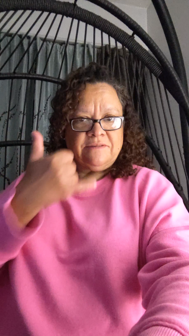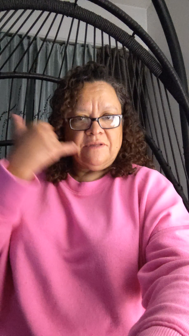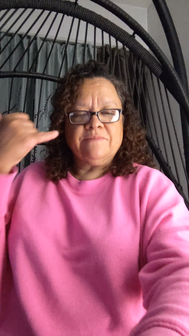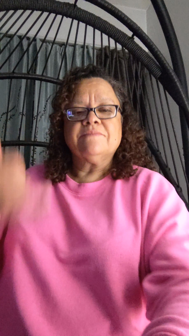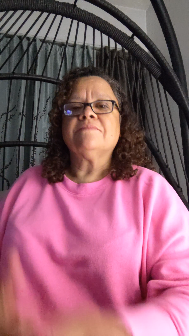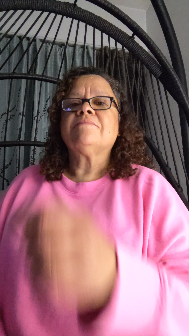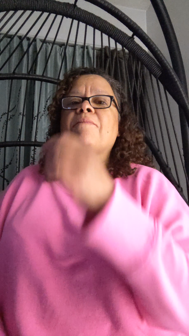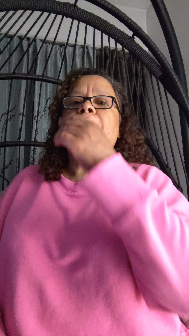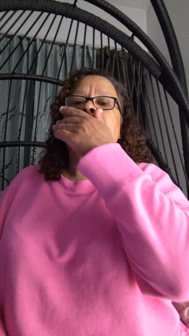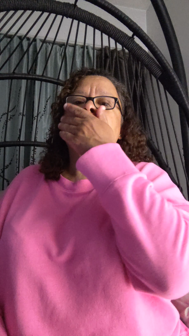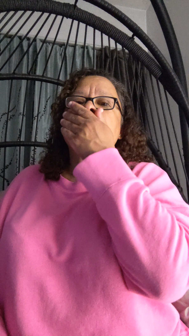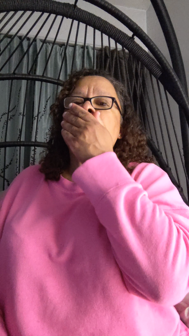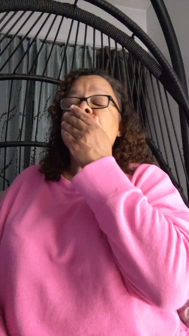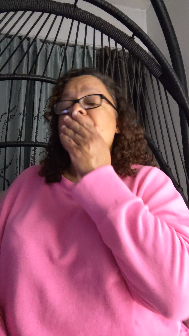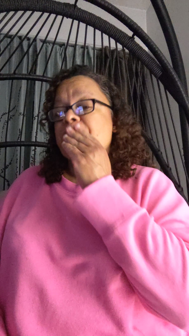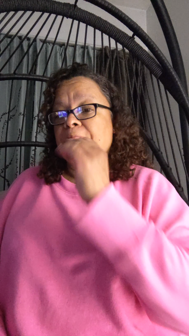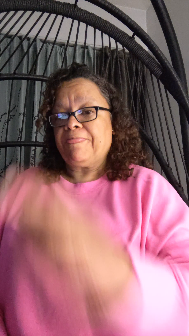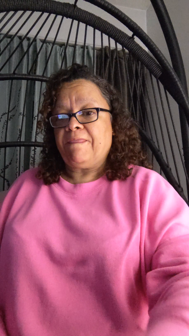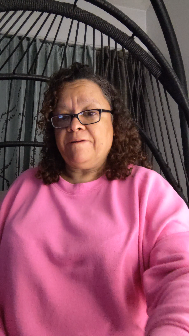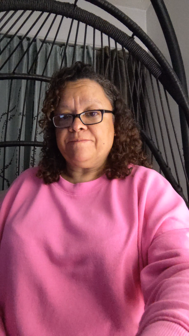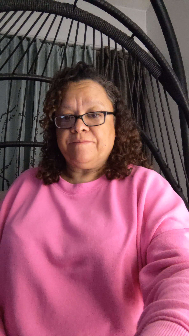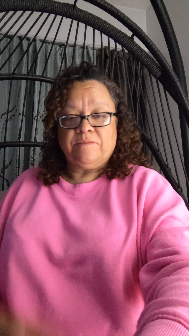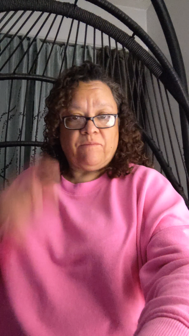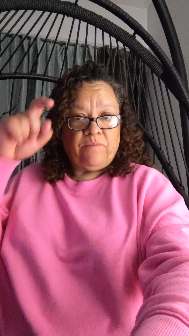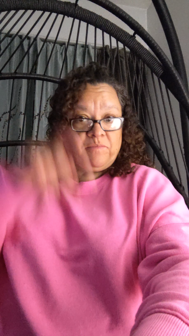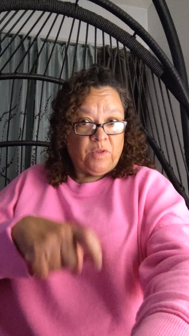must